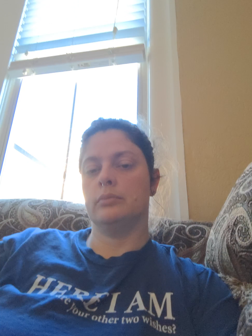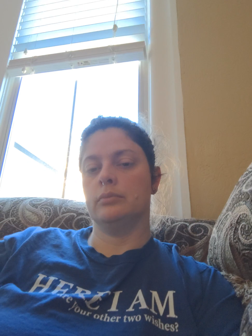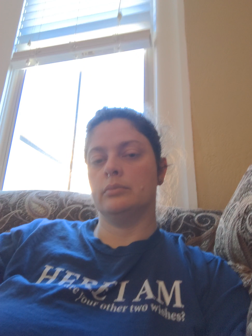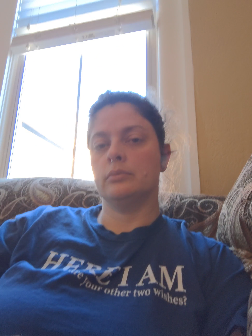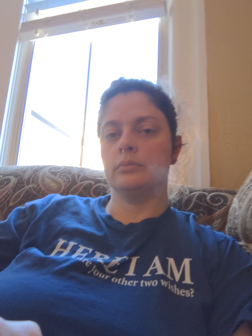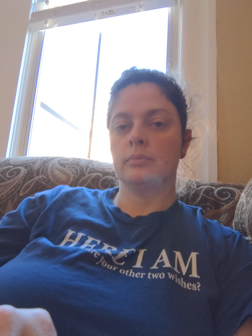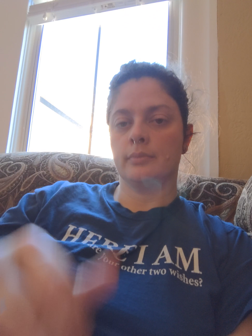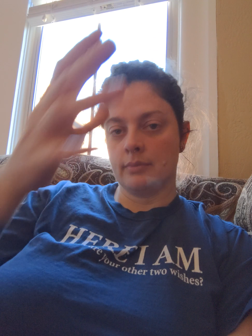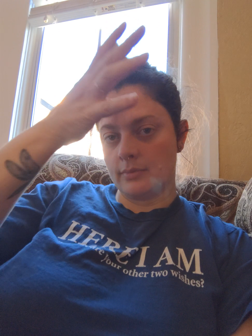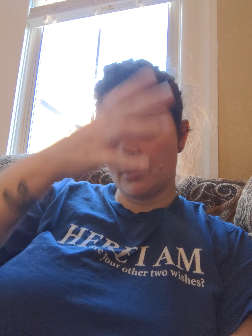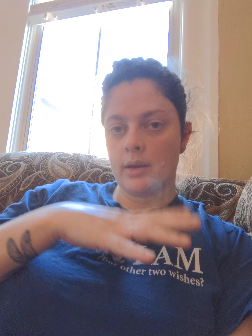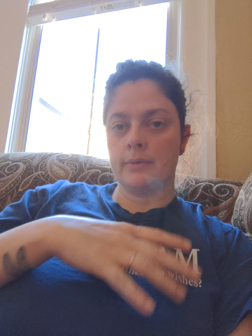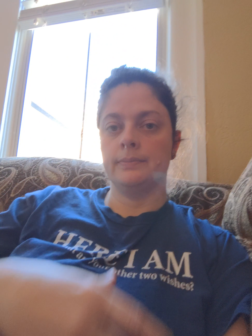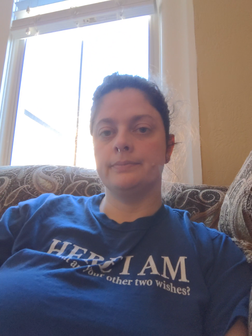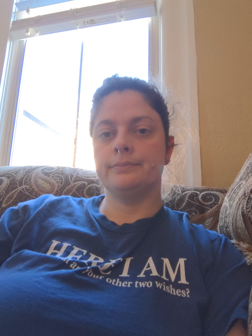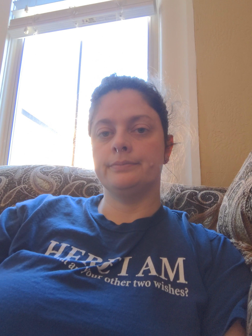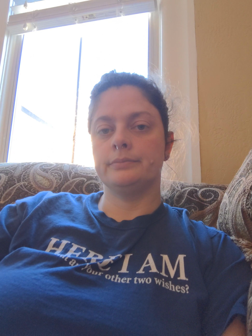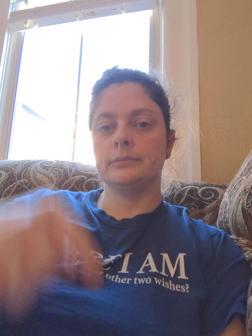man